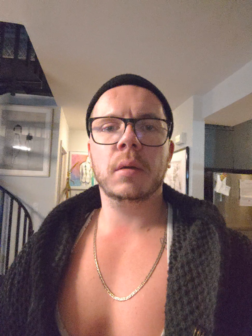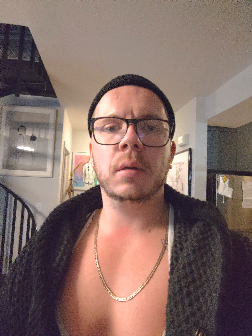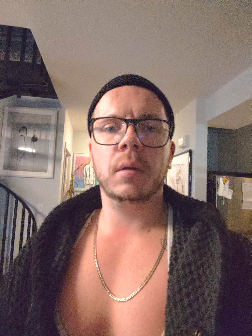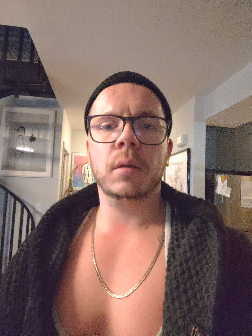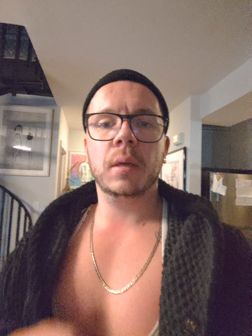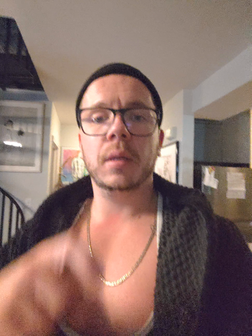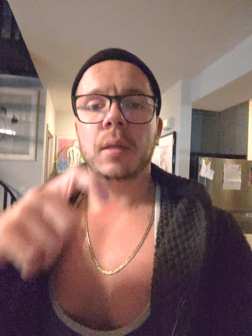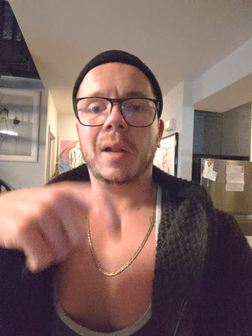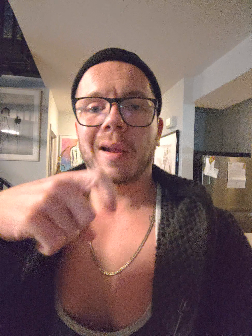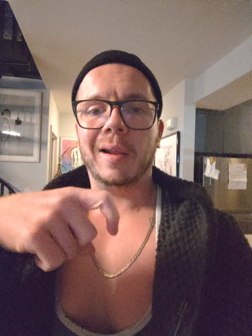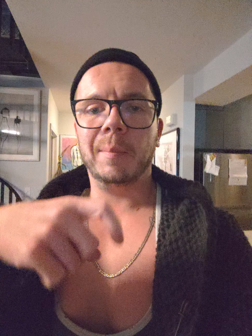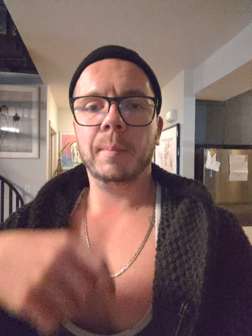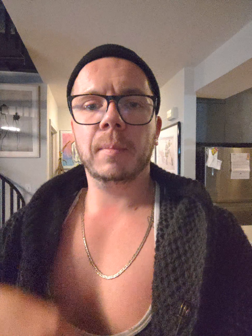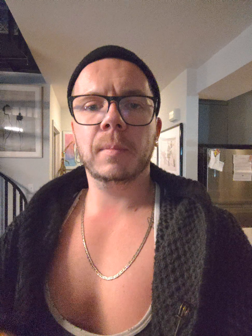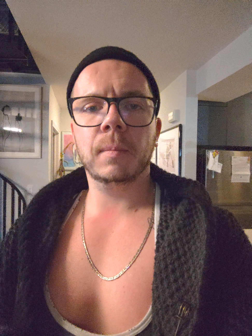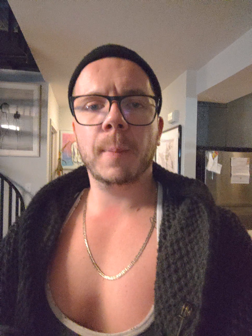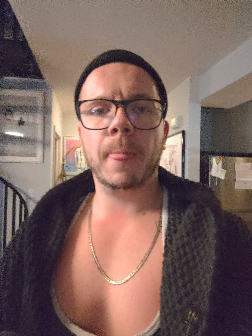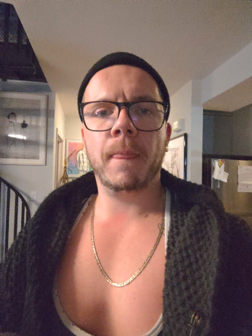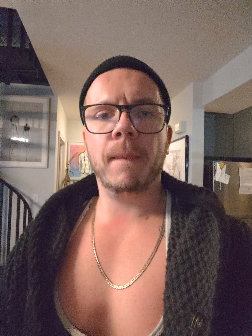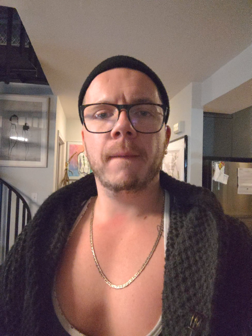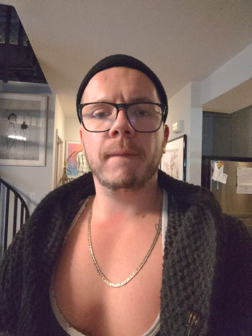time